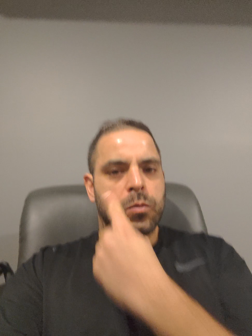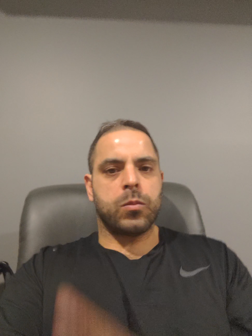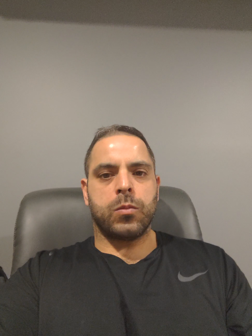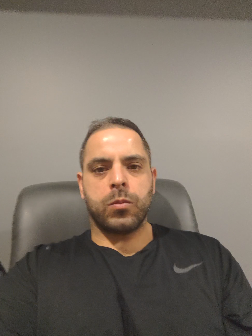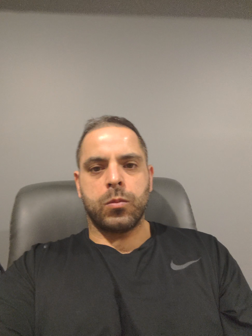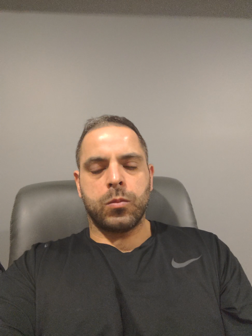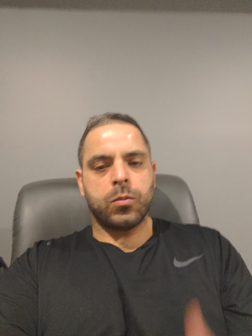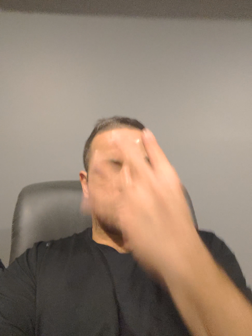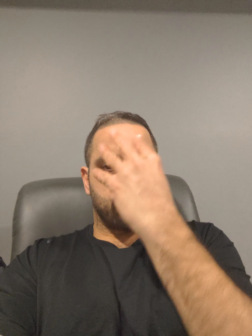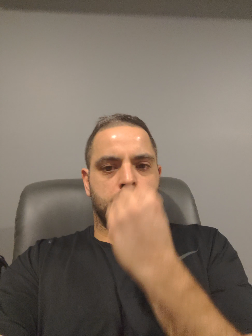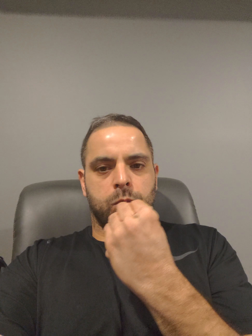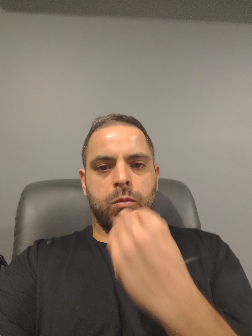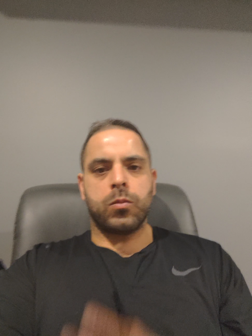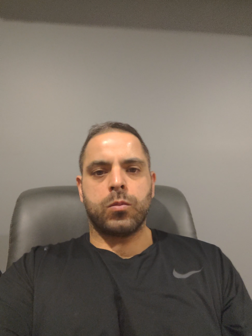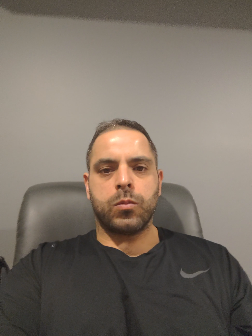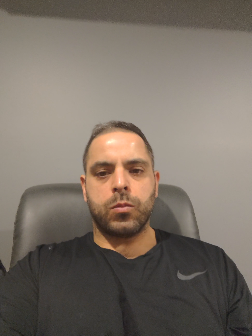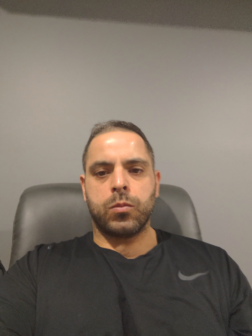sleepy